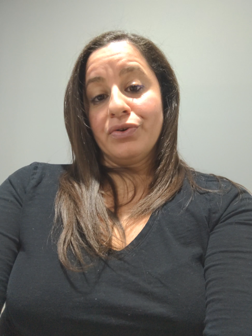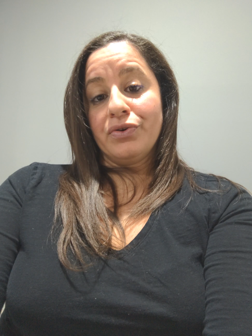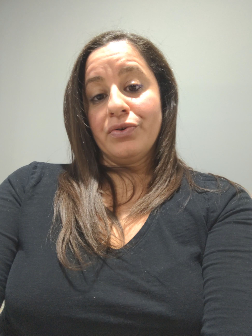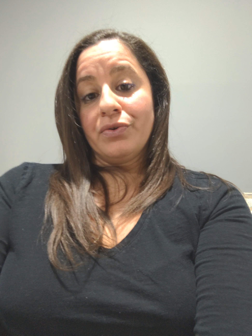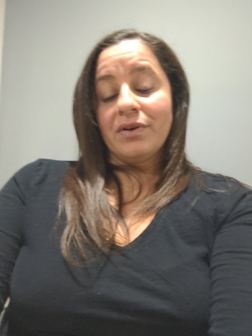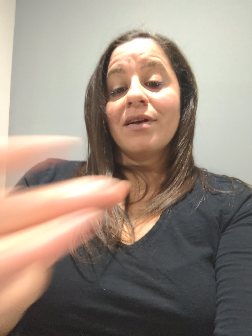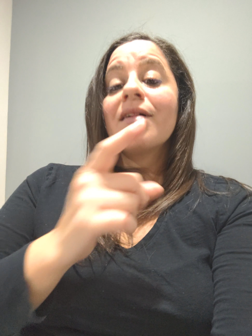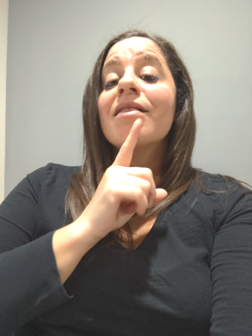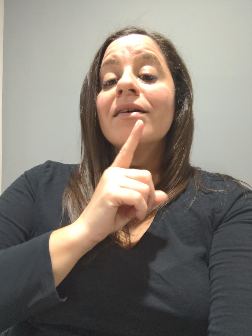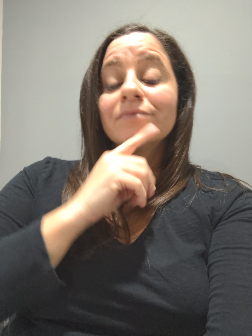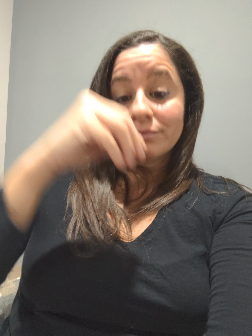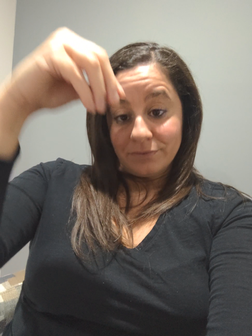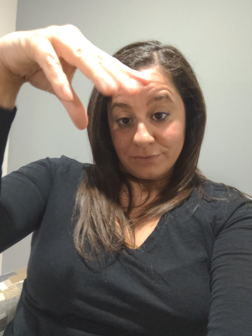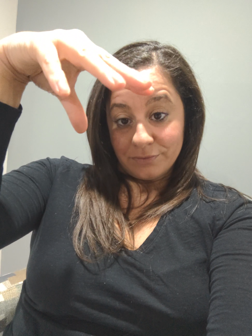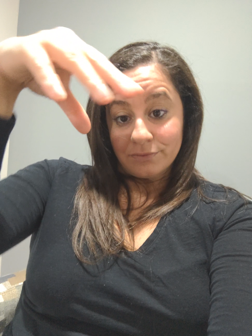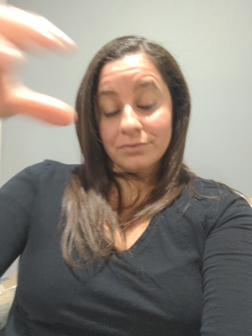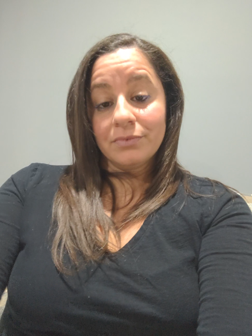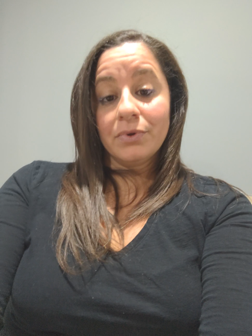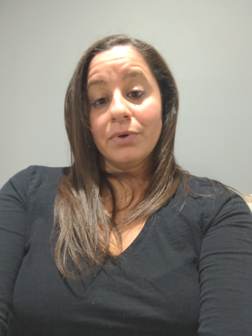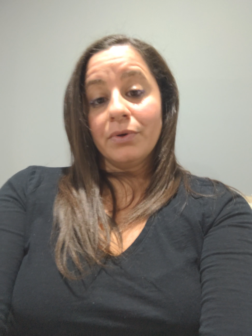lamp